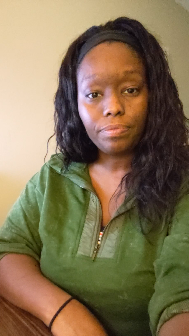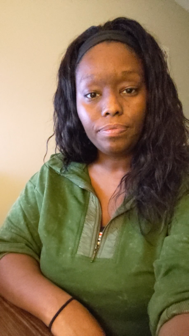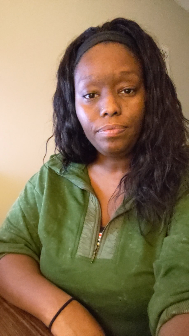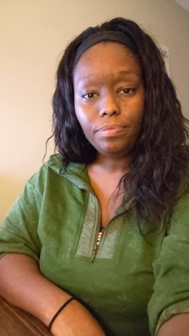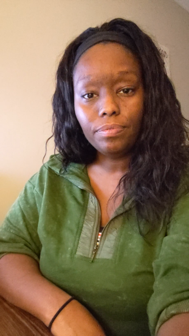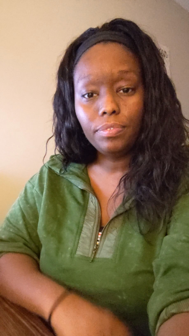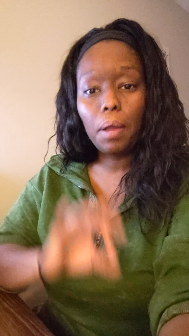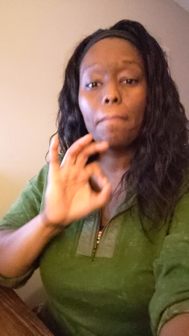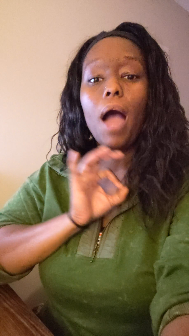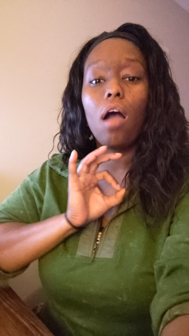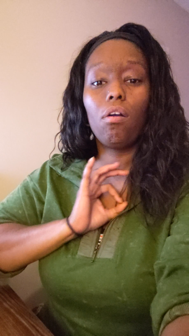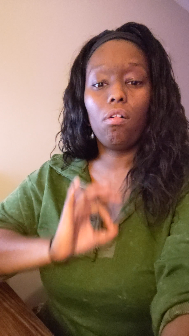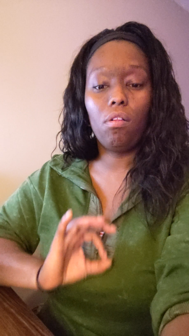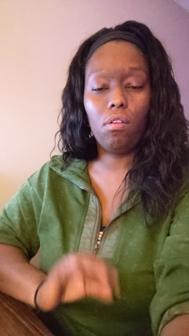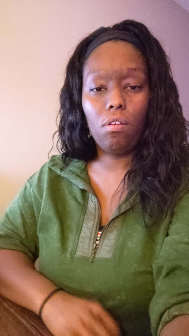button